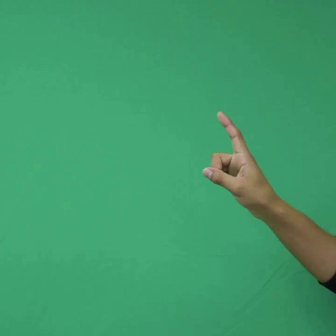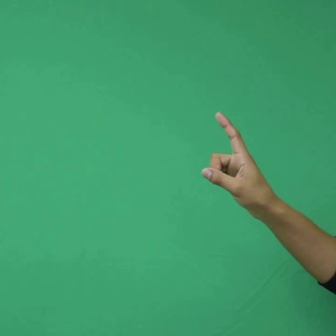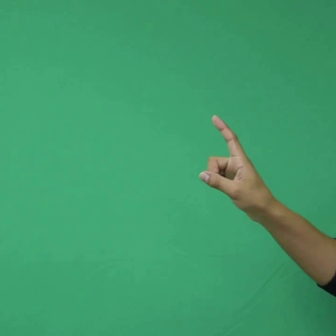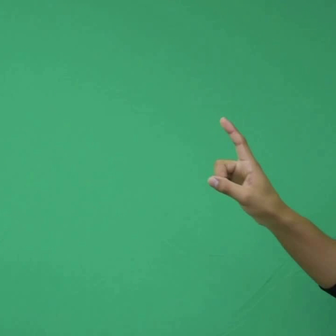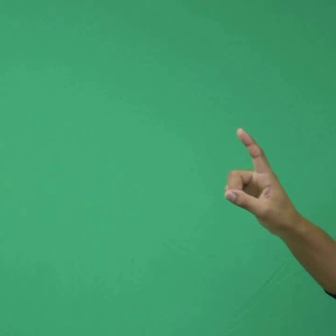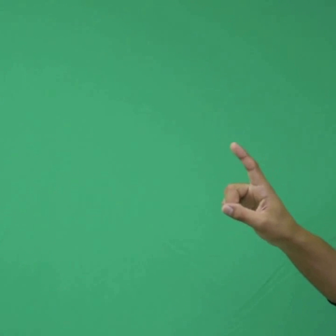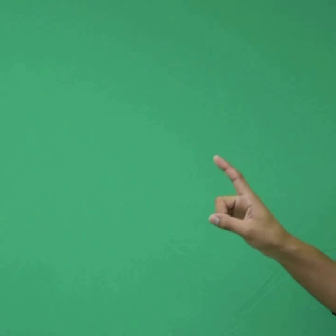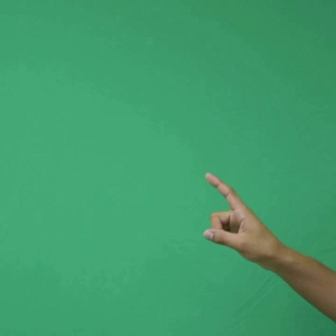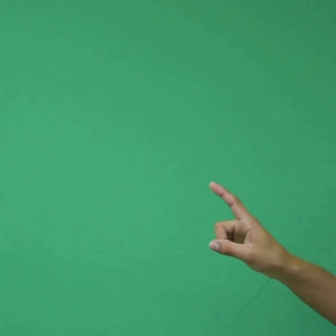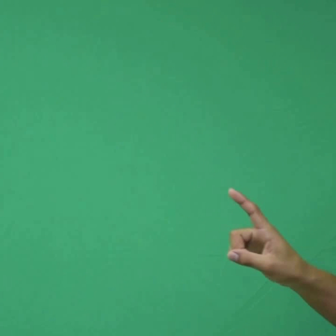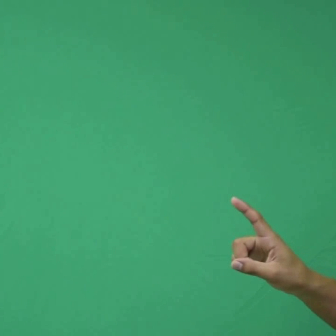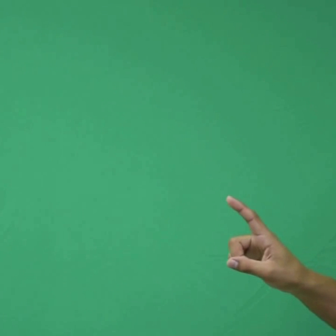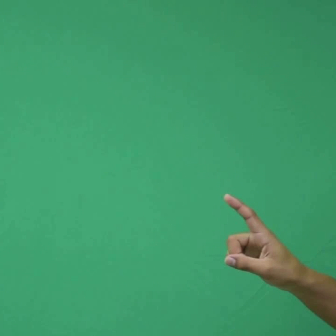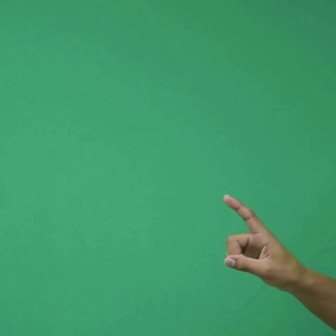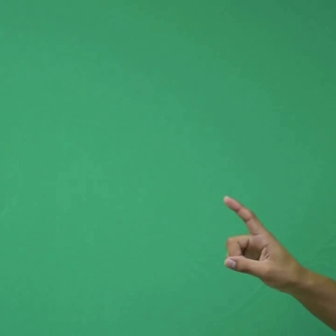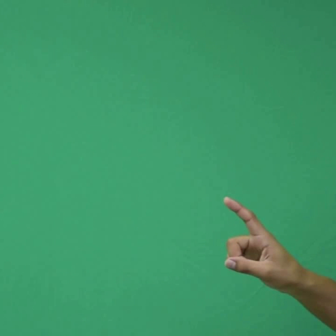Z